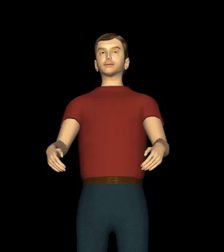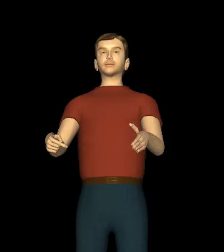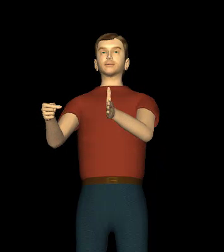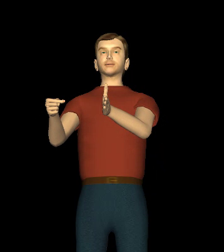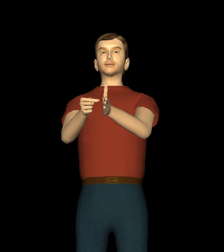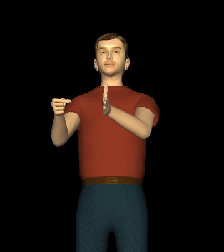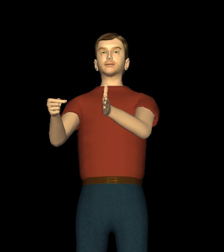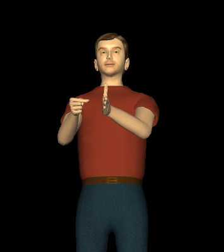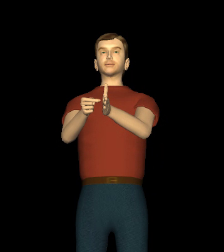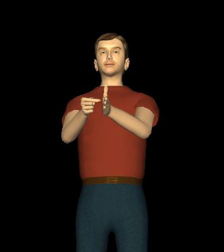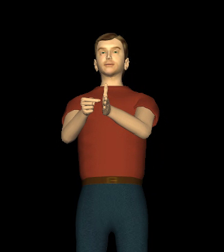متى